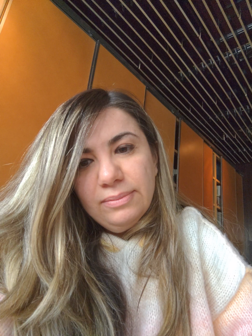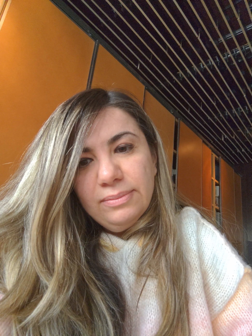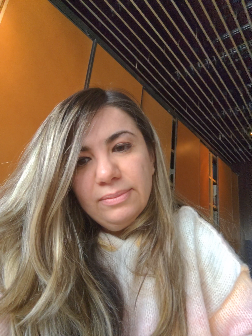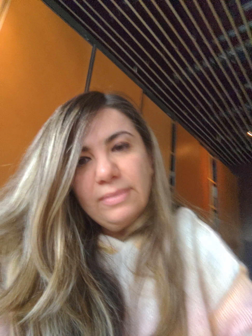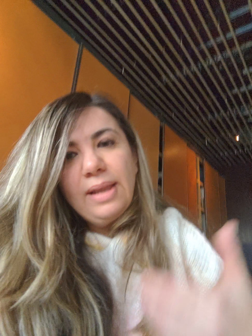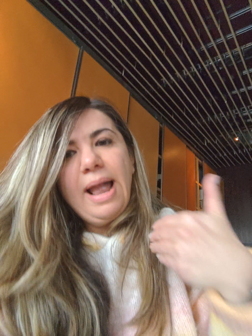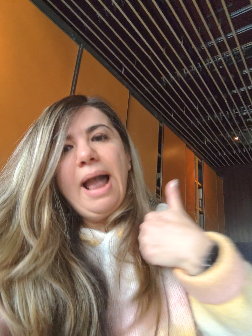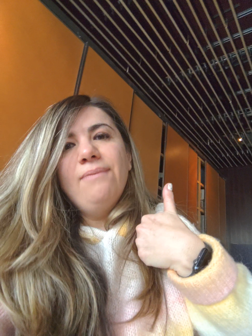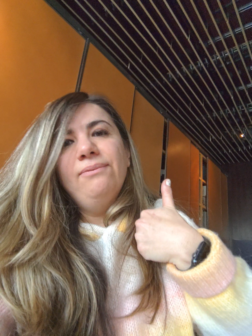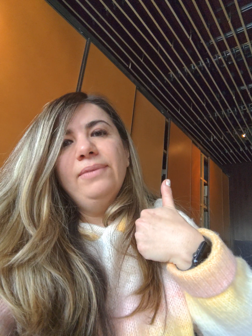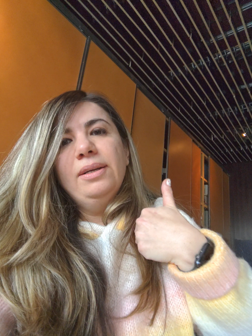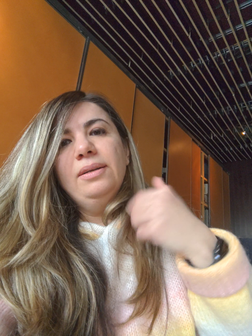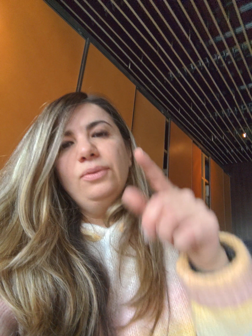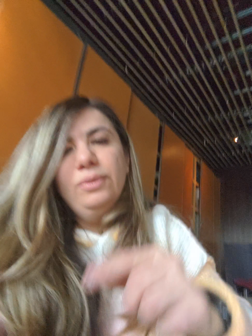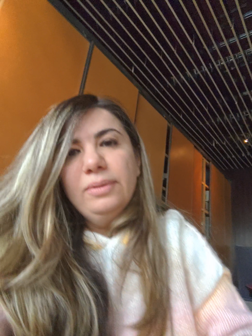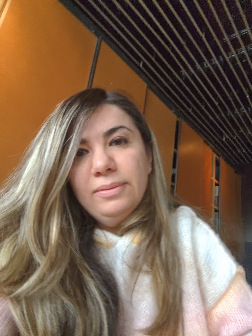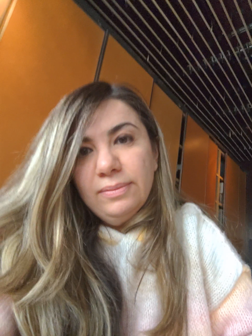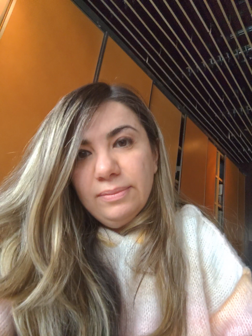have to